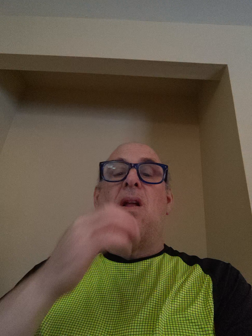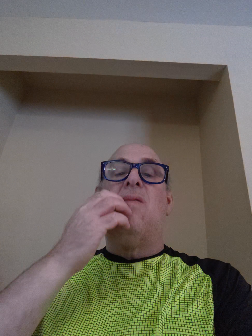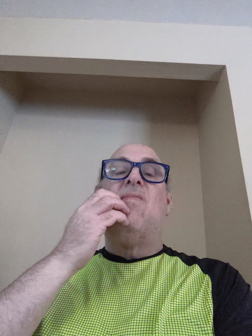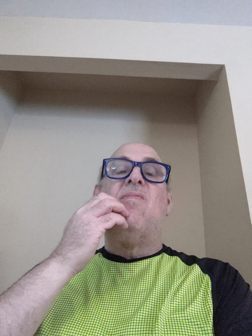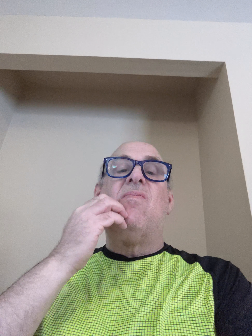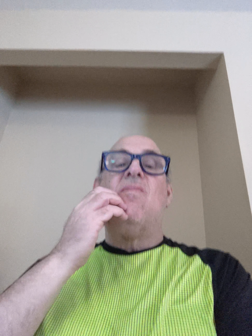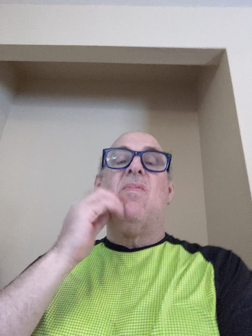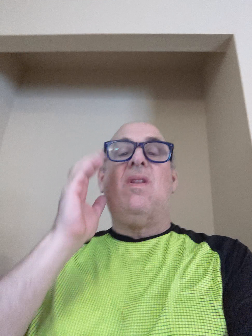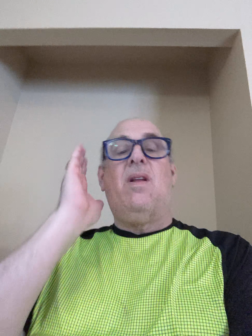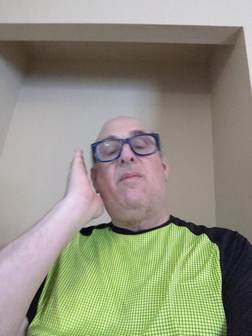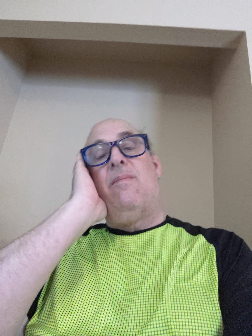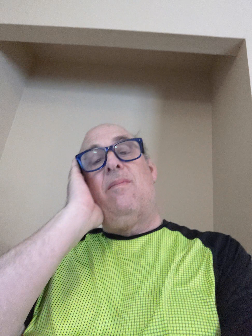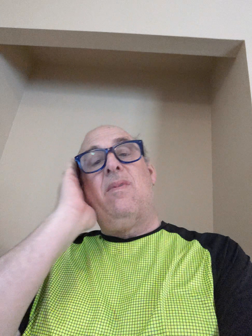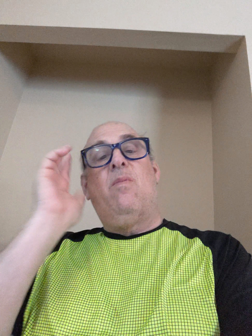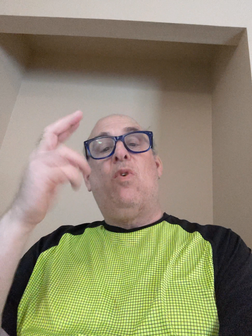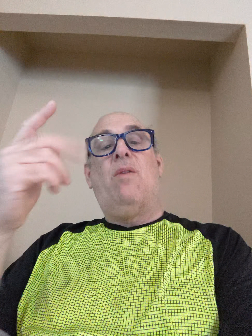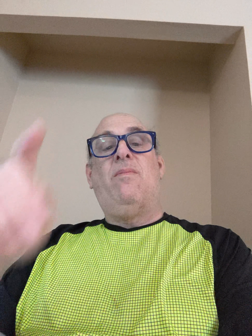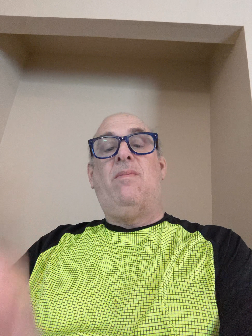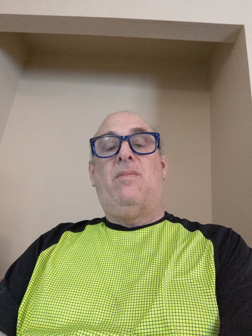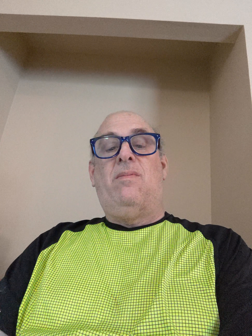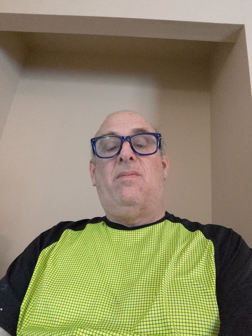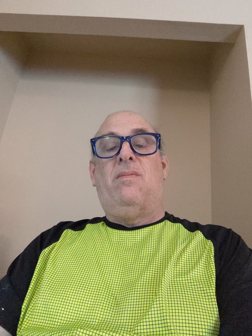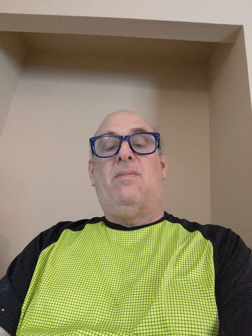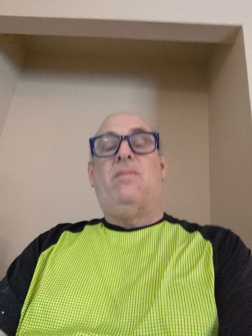bedroom